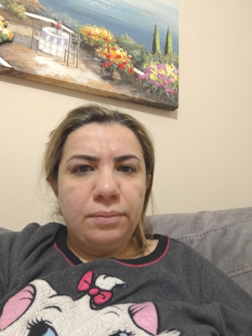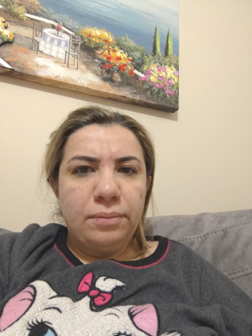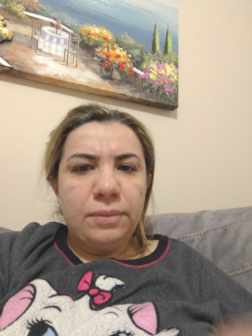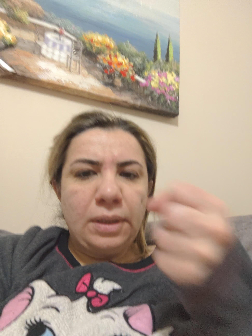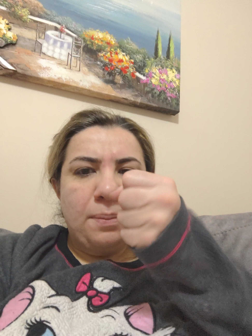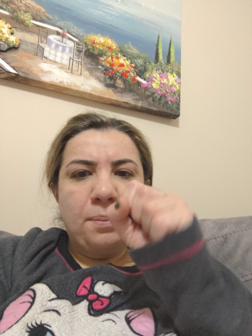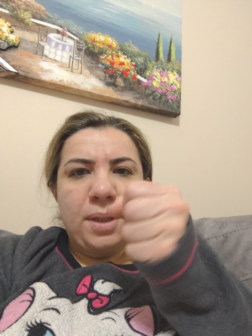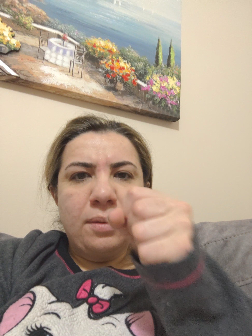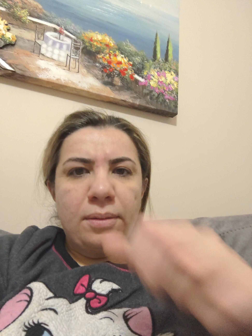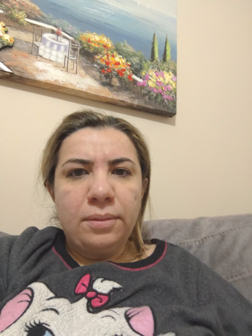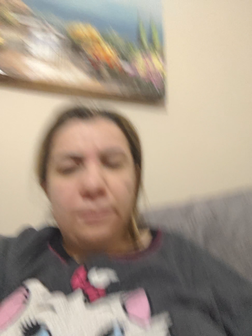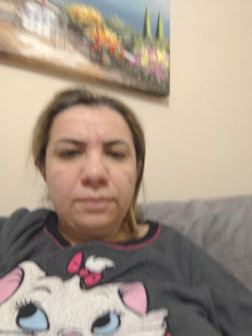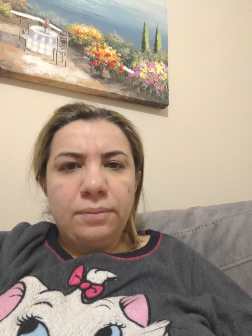make